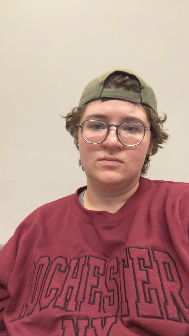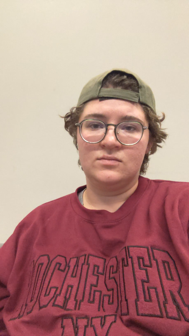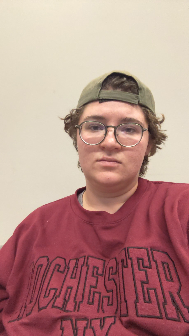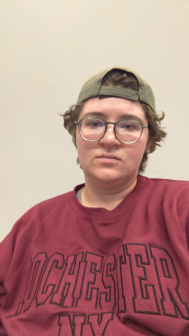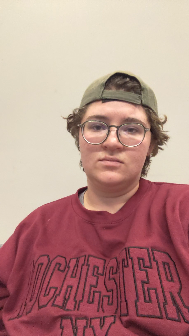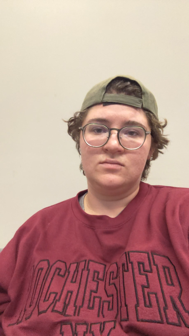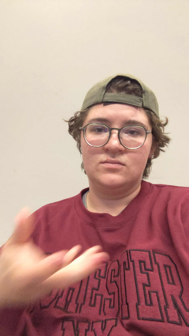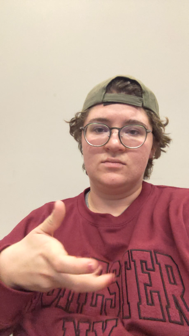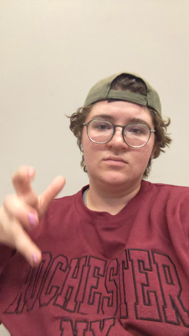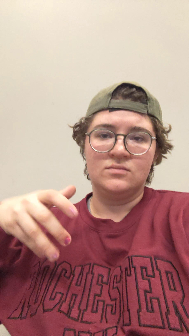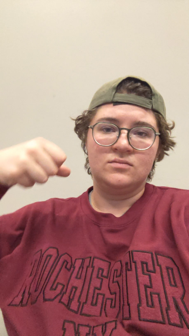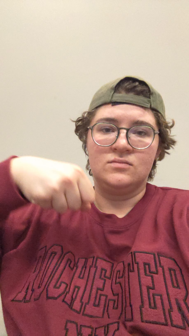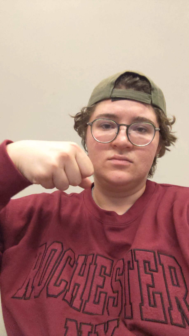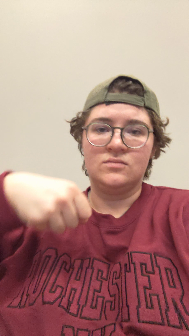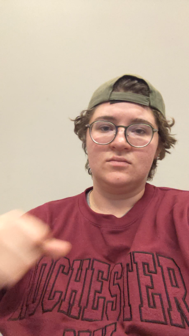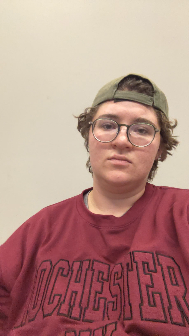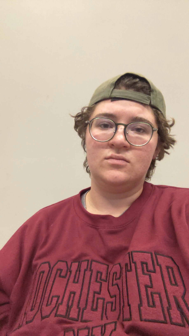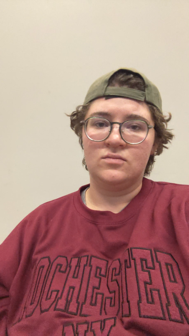basket